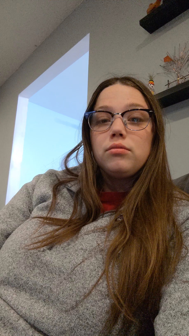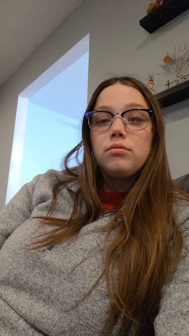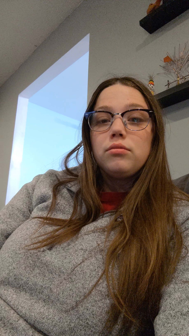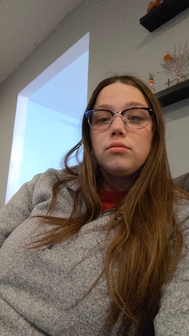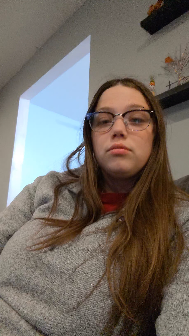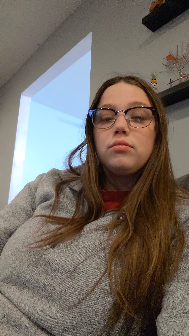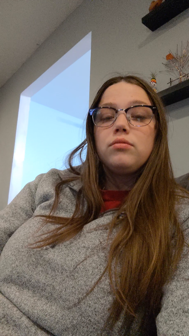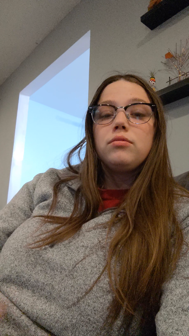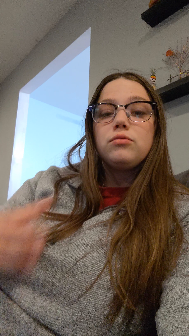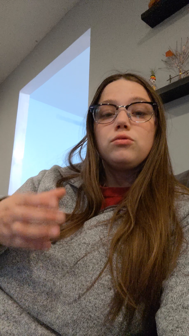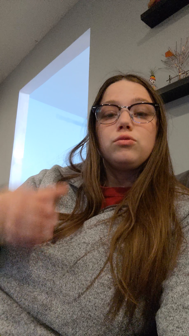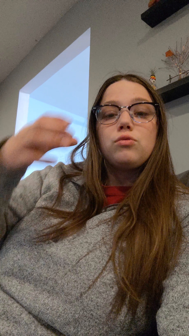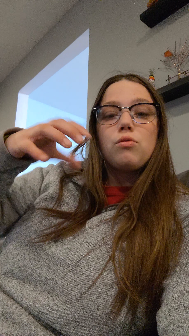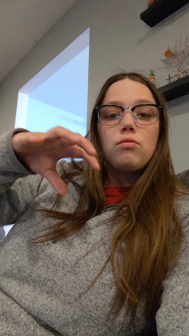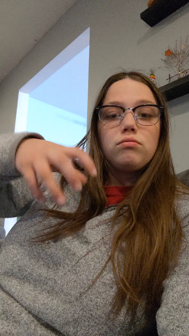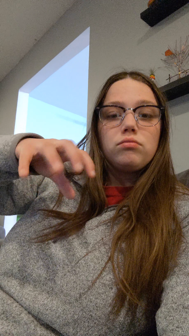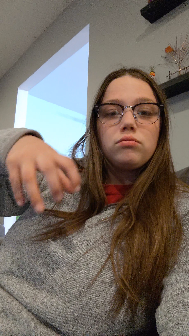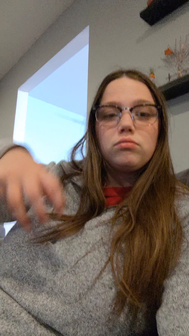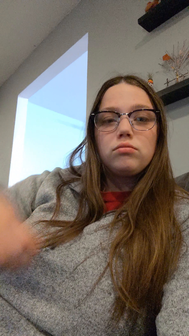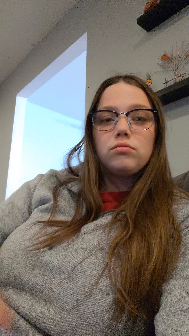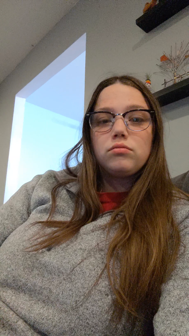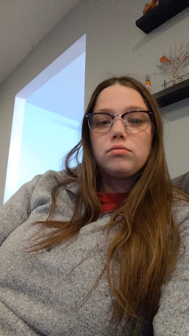jar